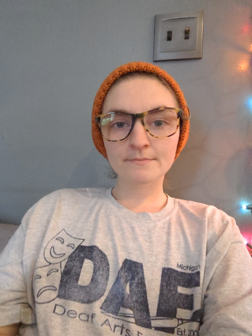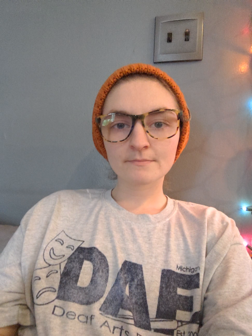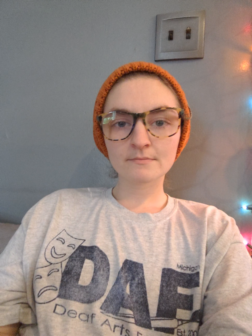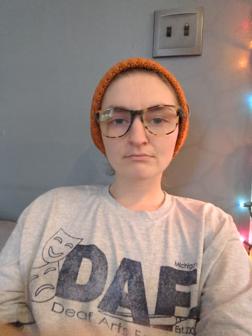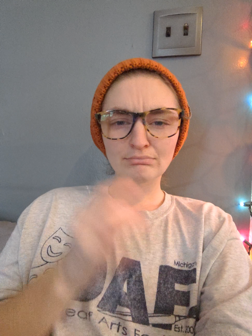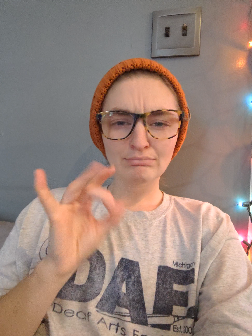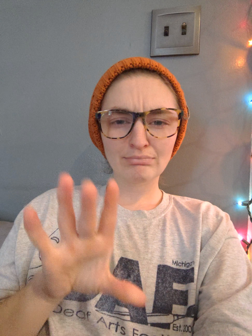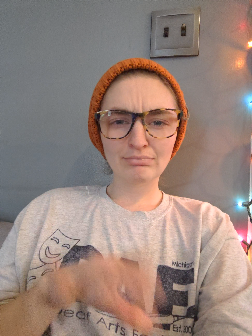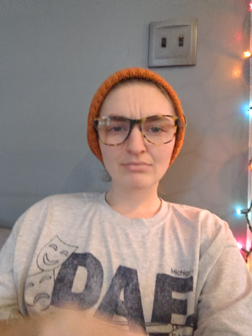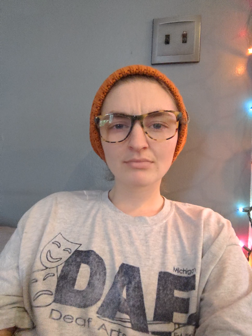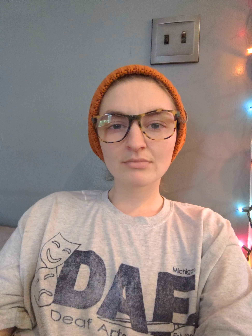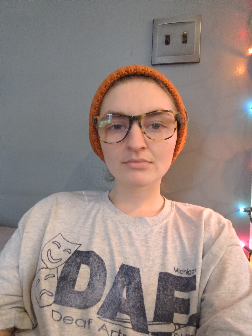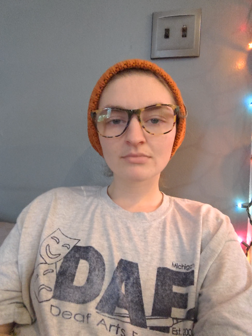yucky